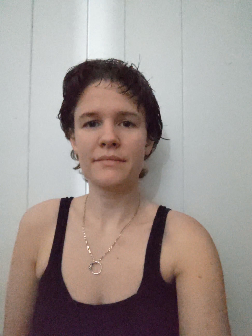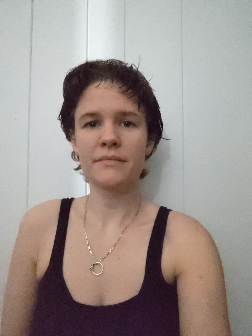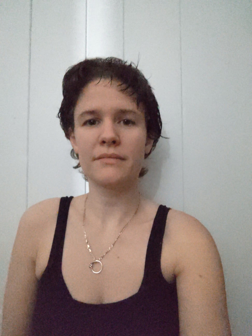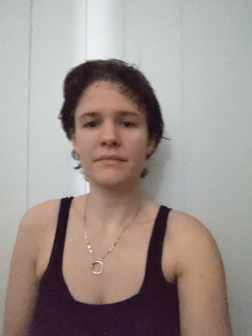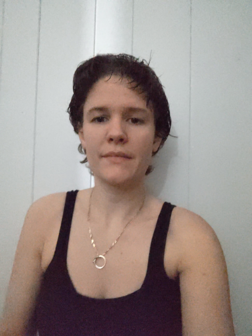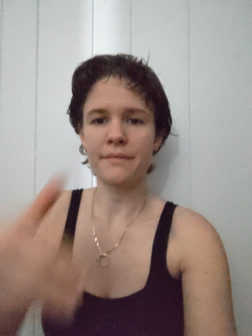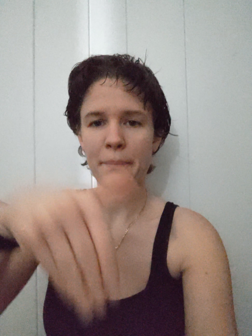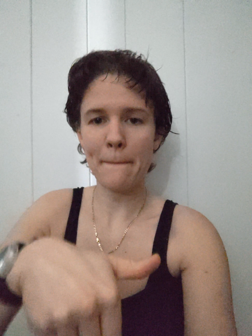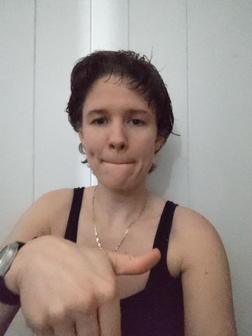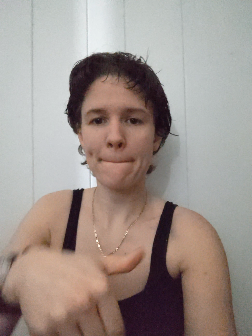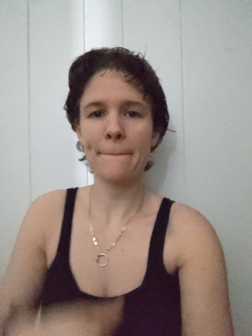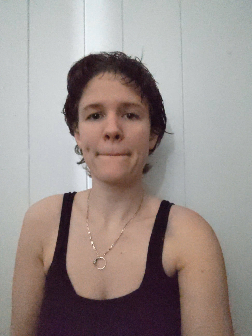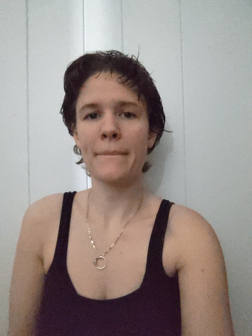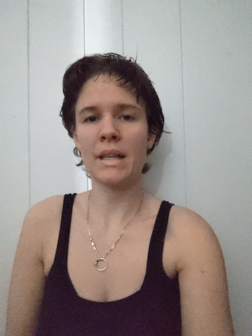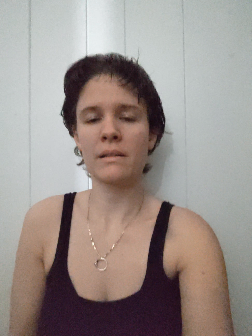night